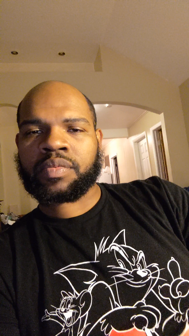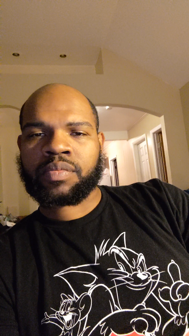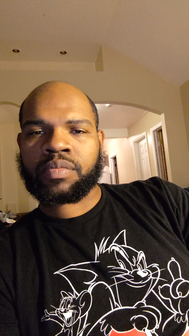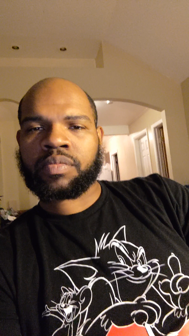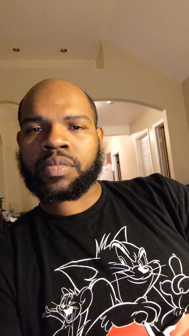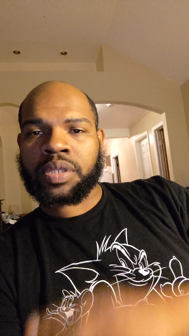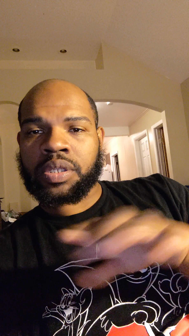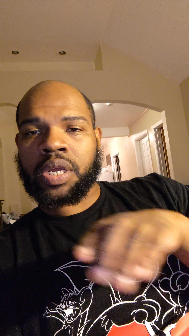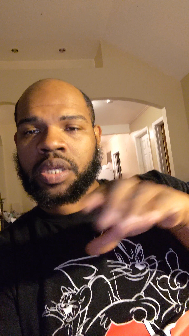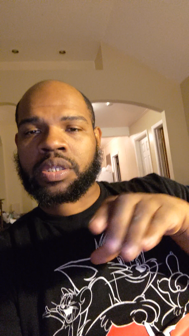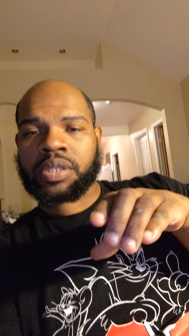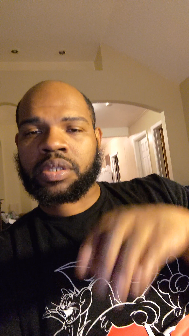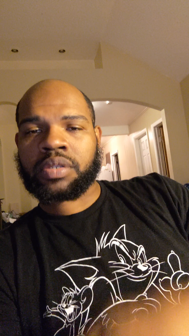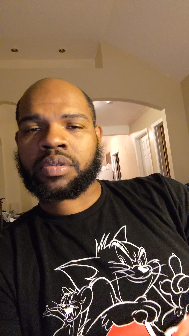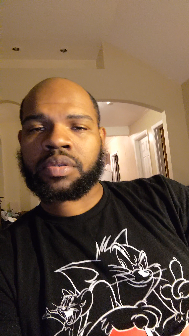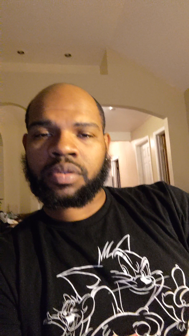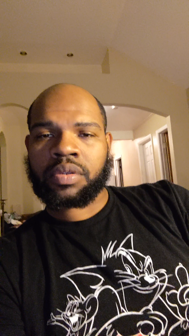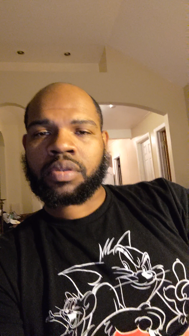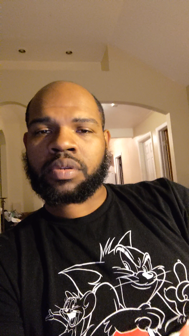does